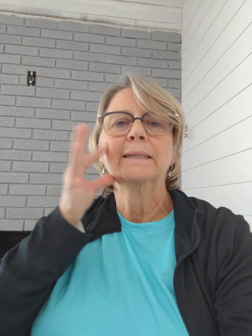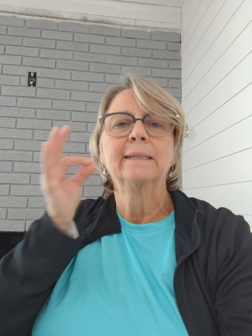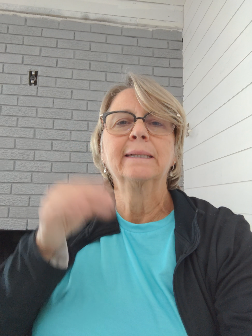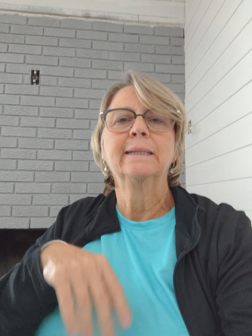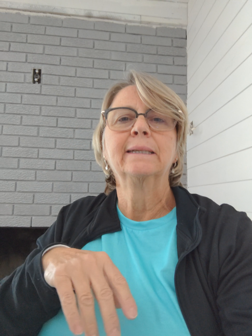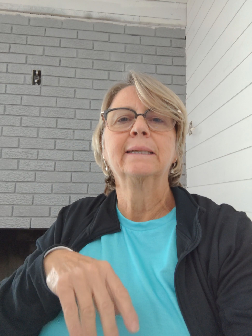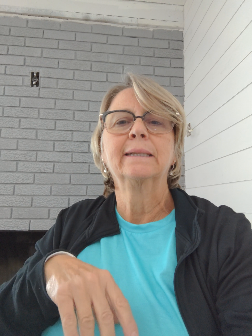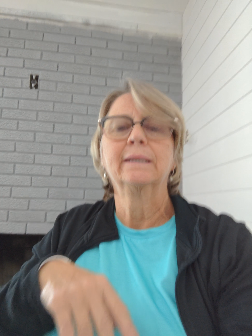cat